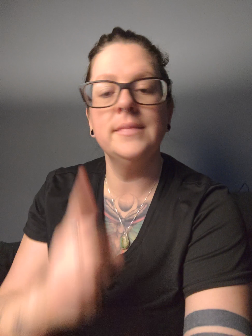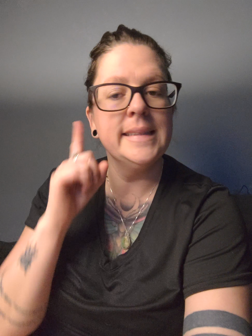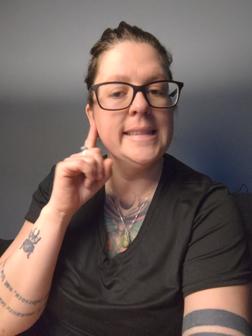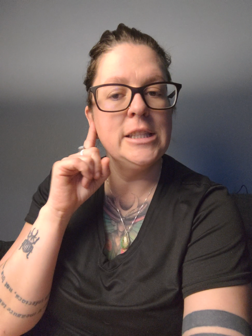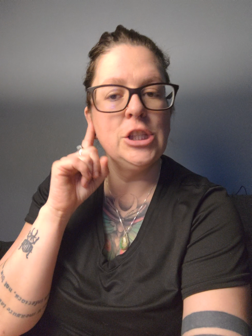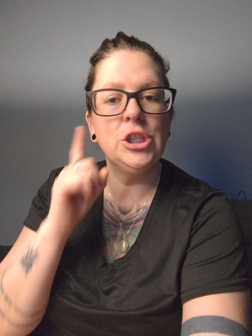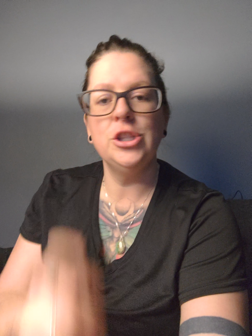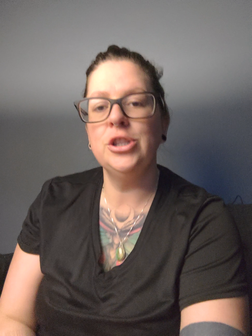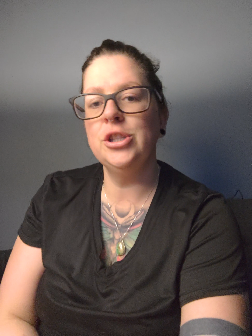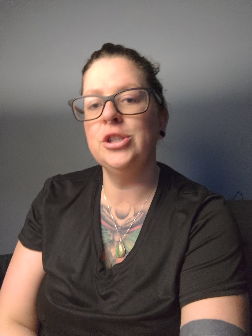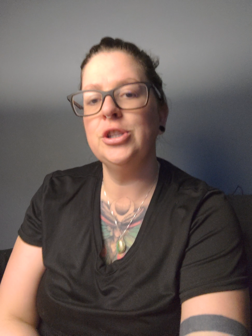hear